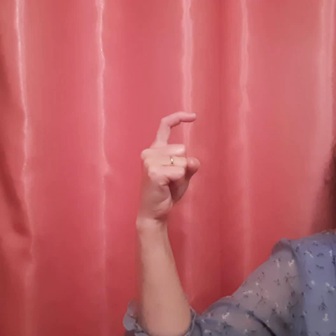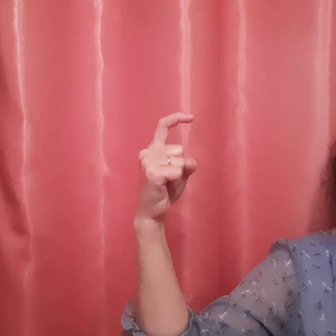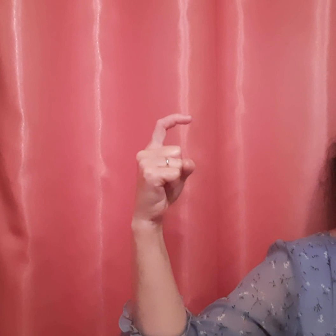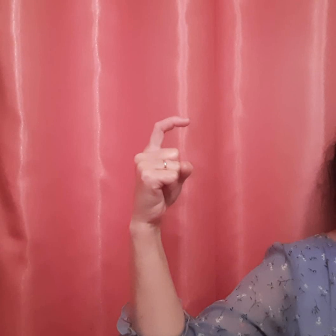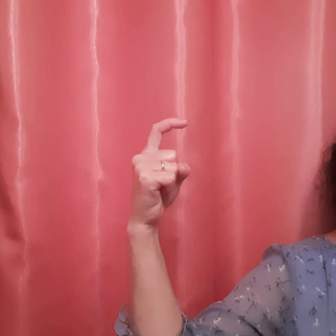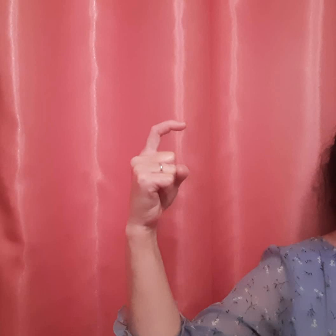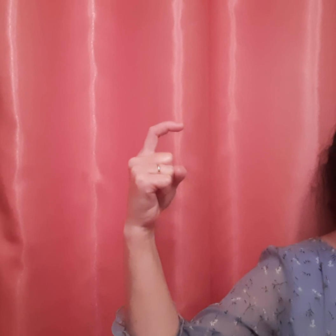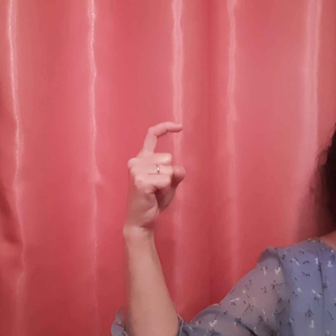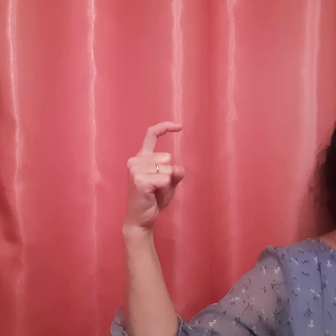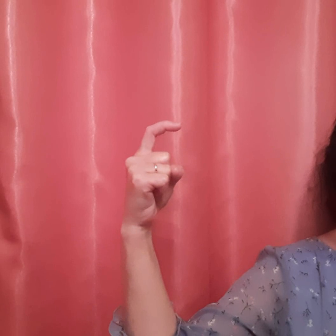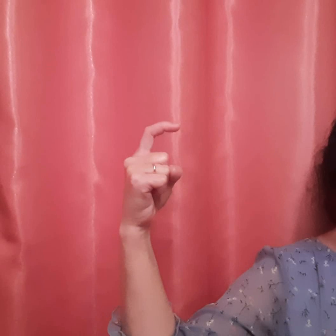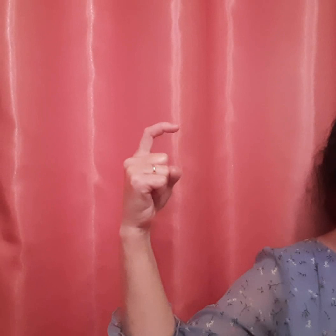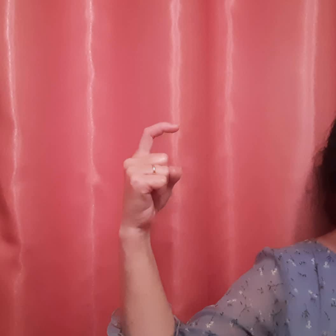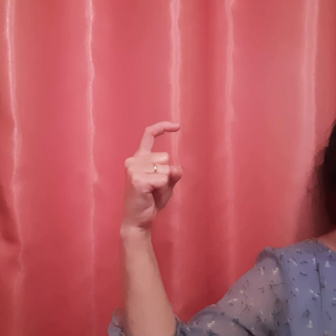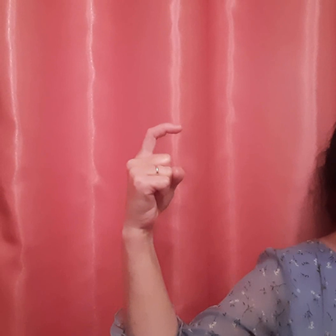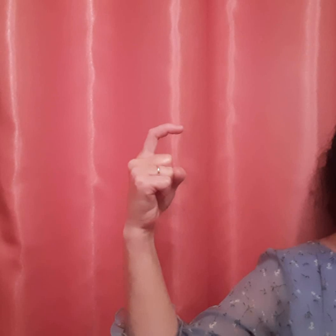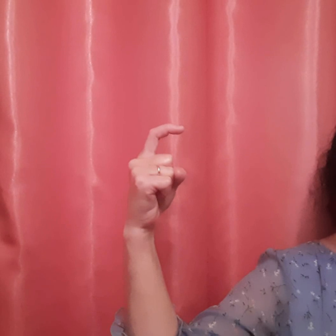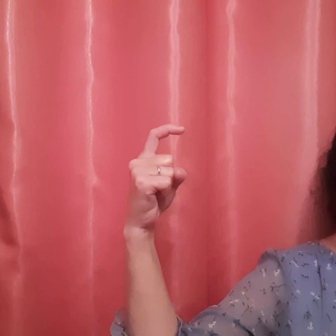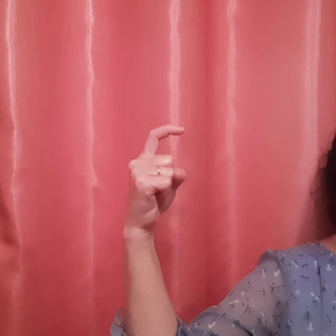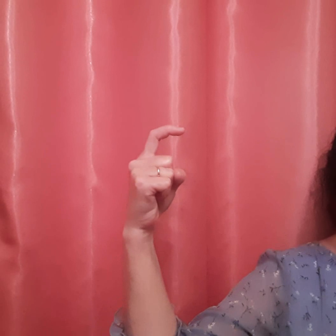Х